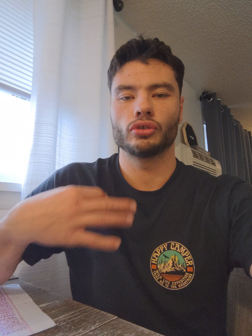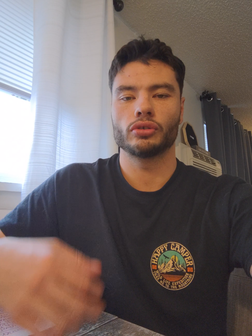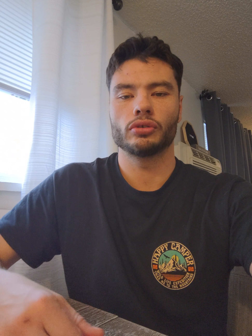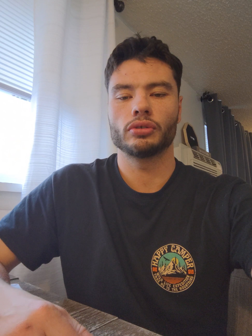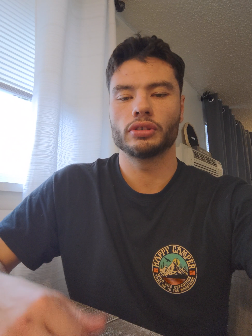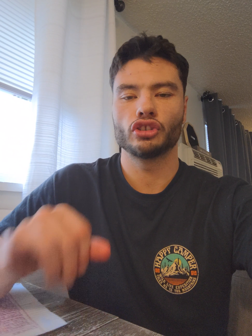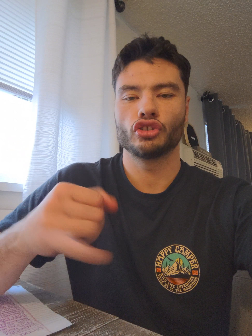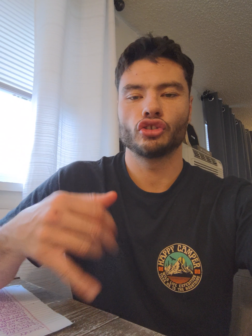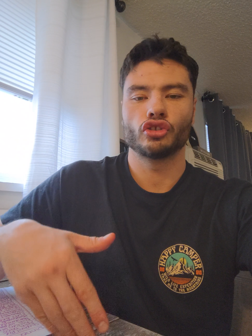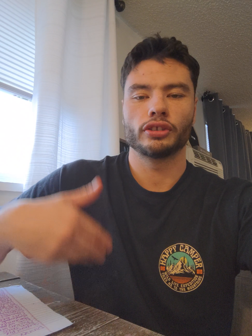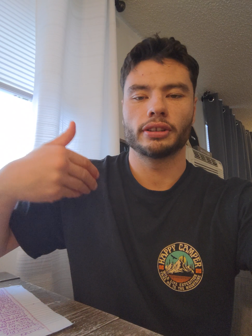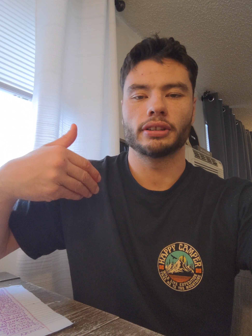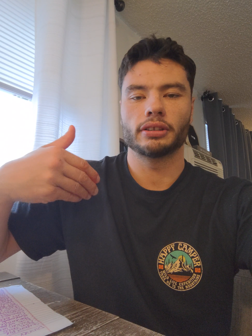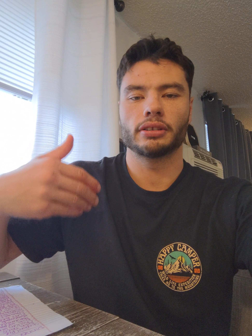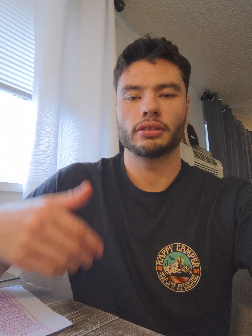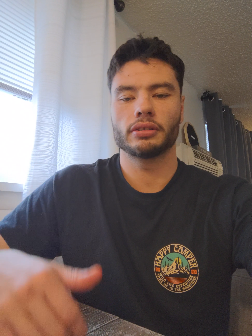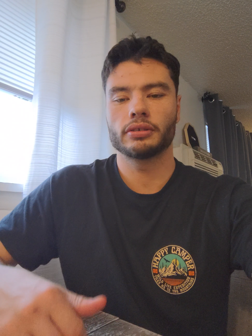jeans